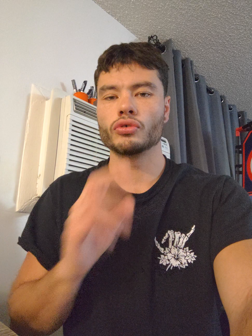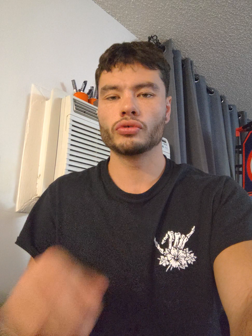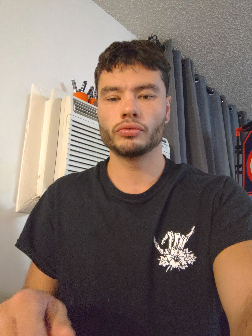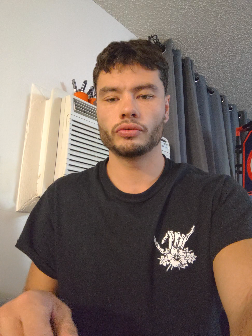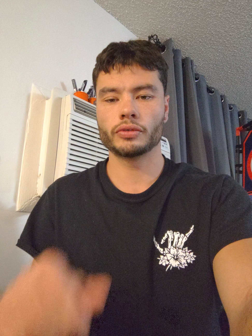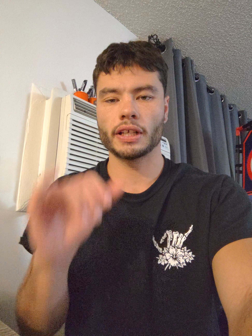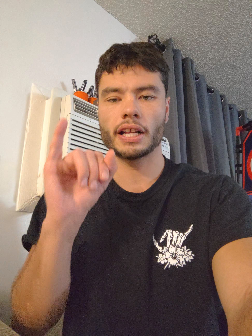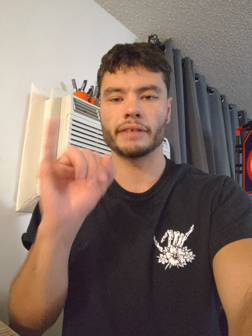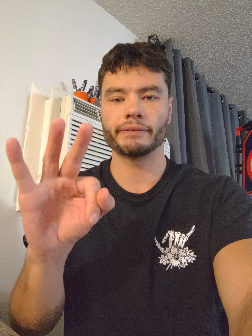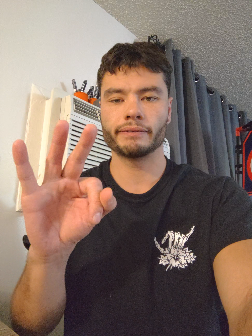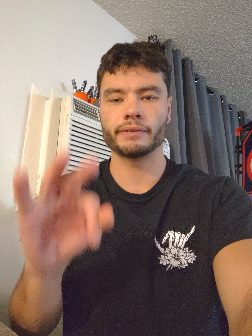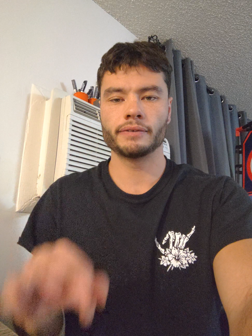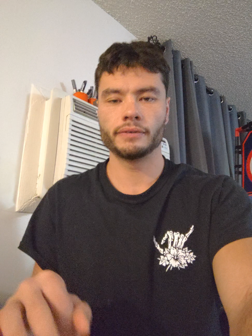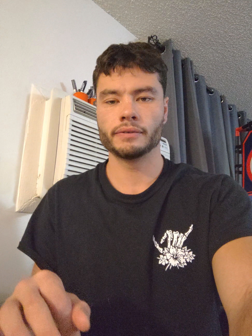if